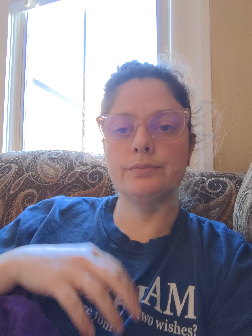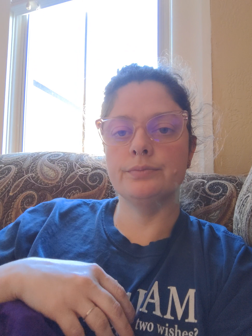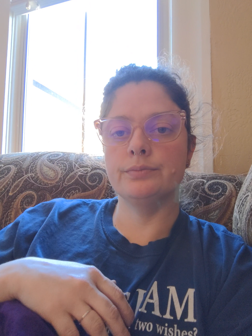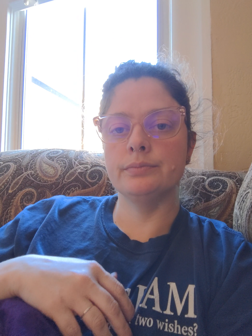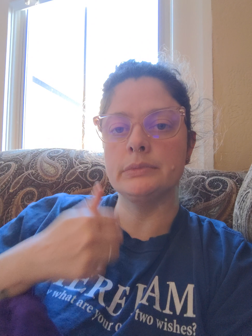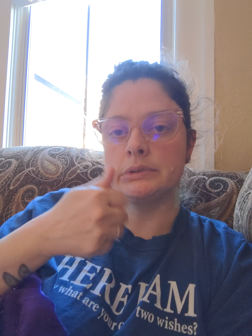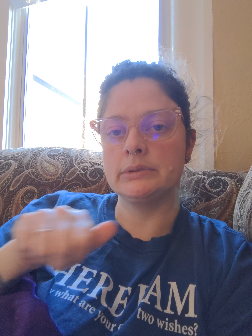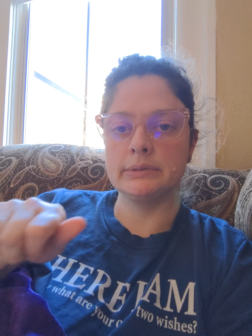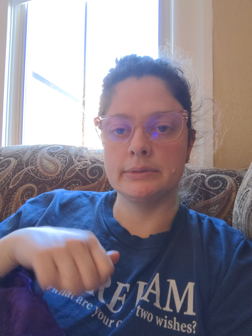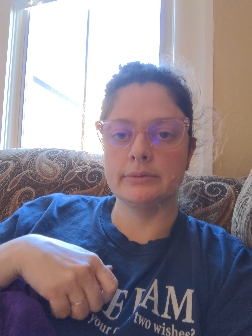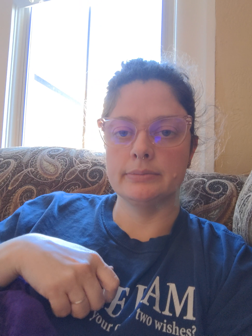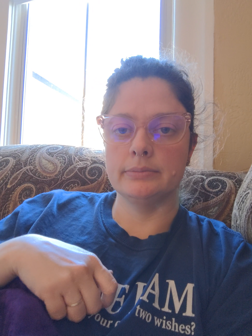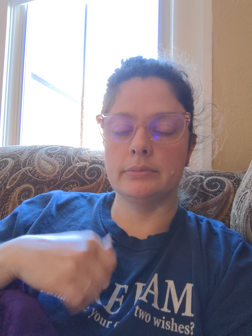any